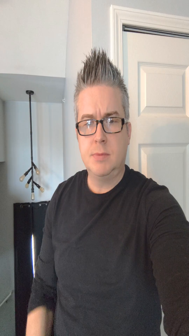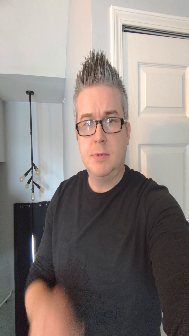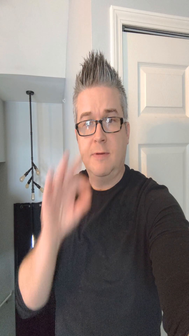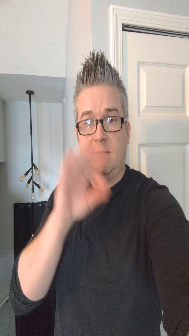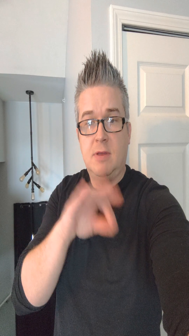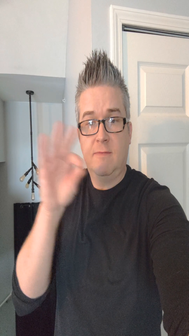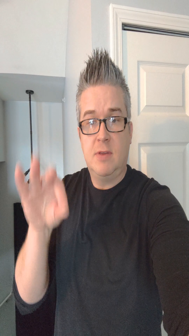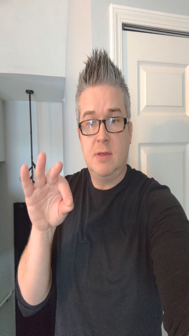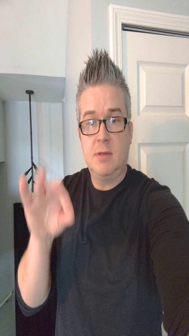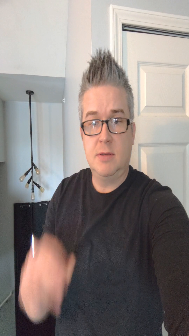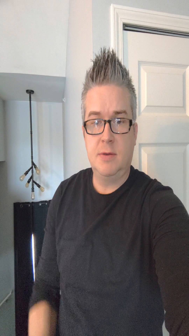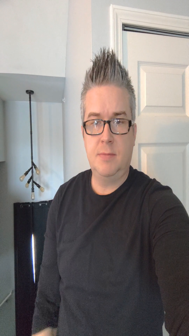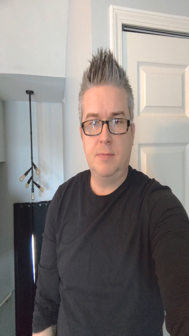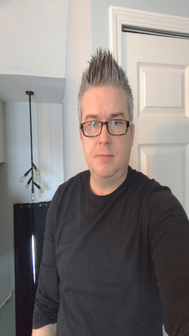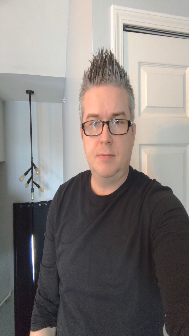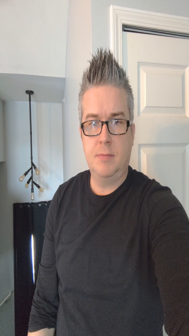french fries